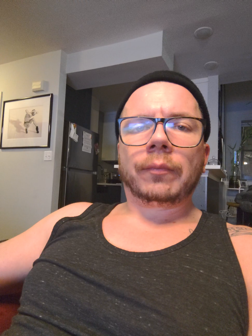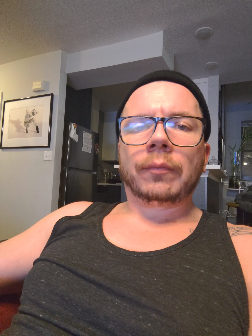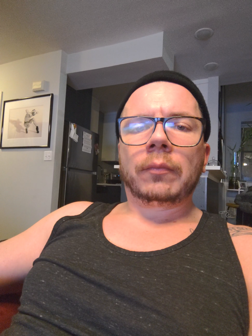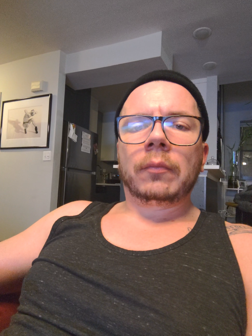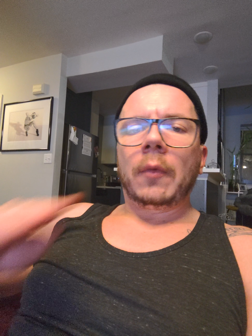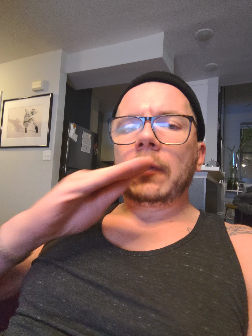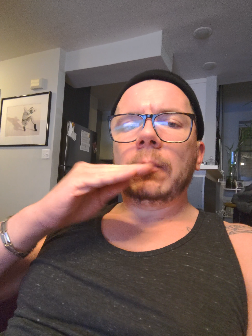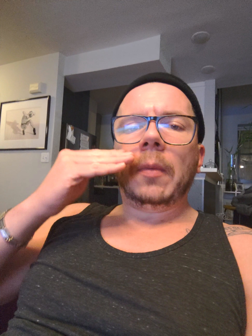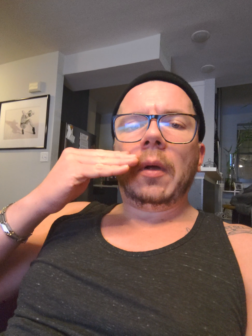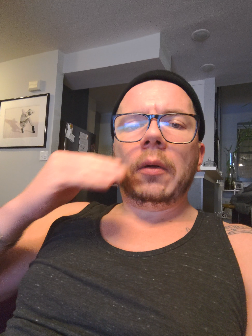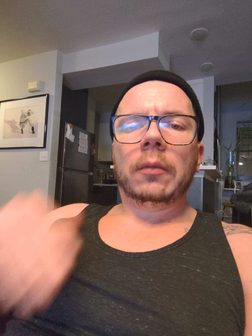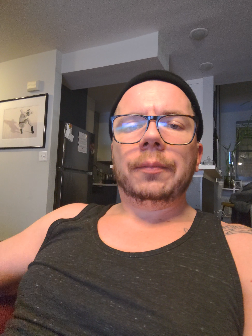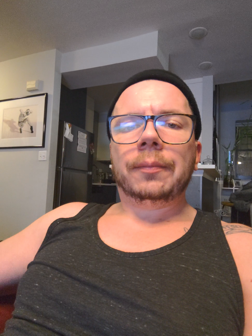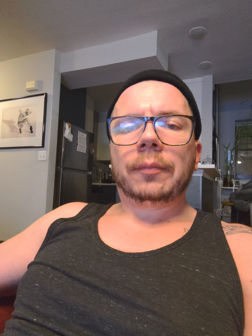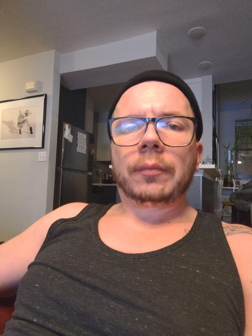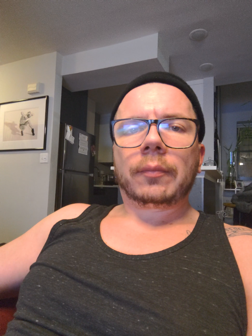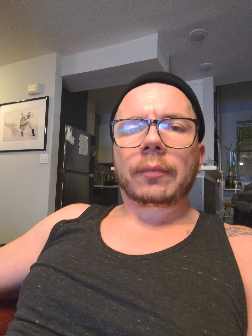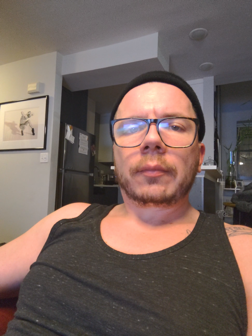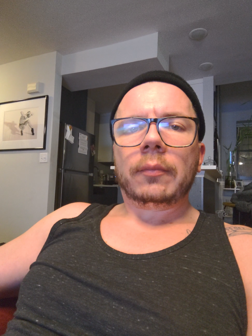smile